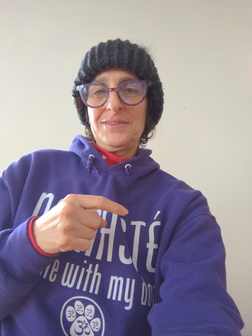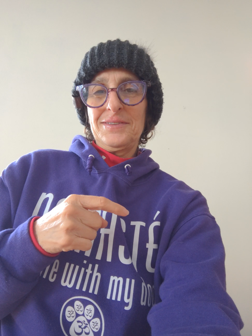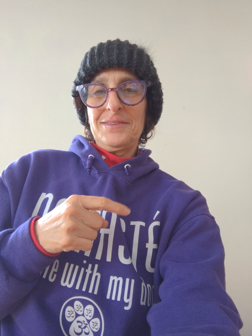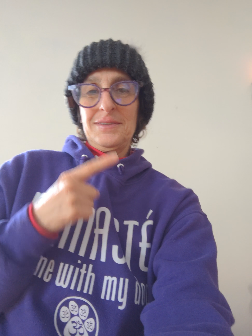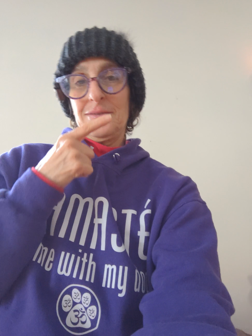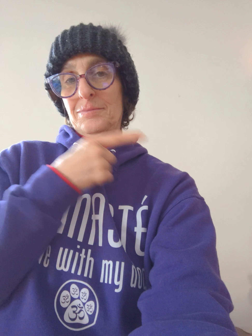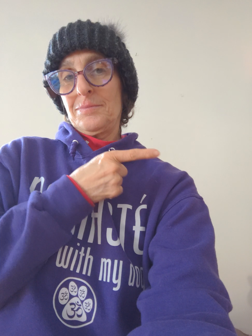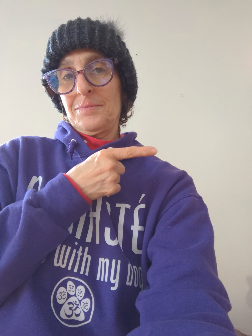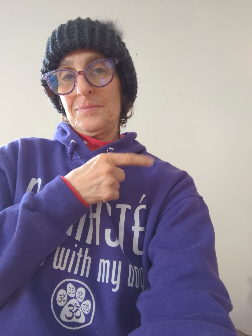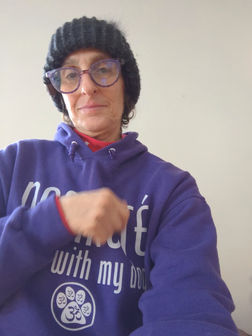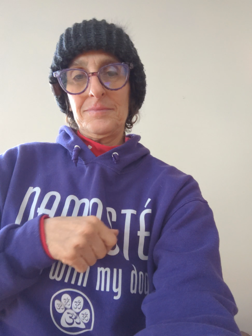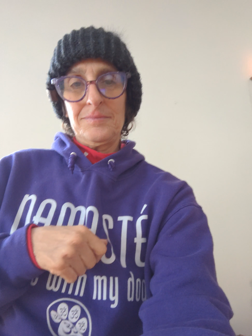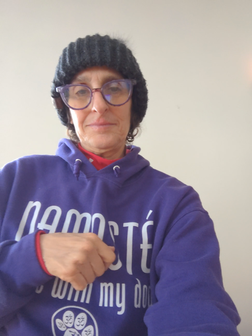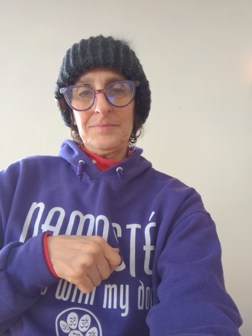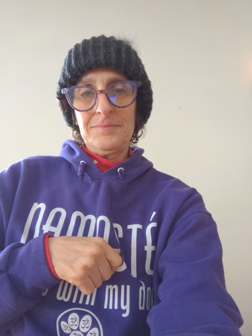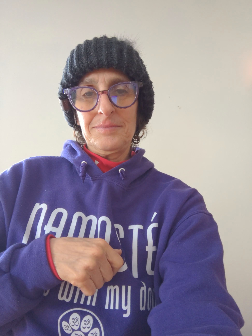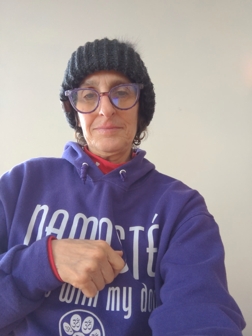he/she/it